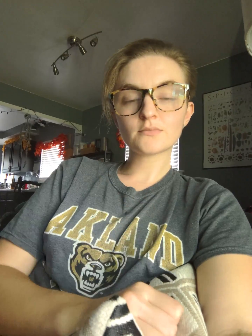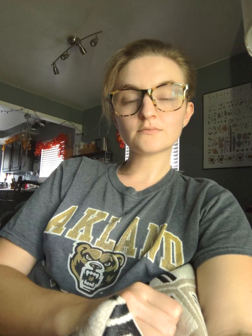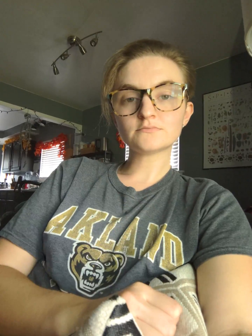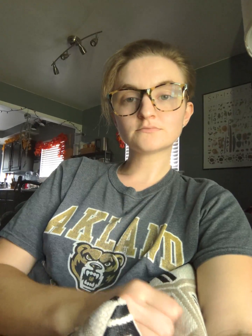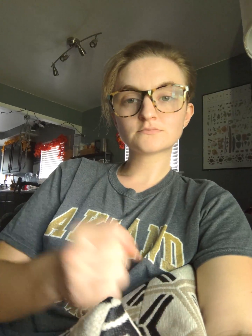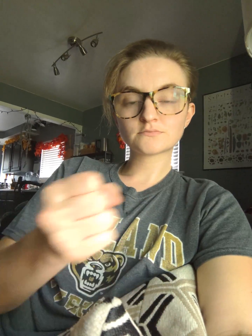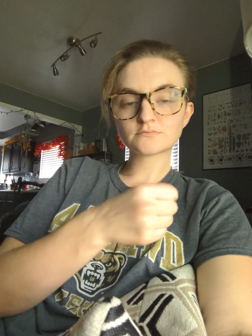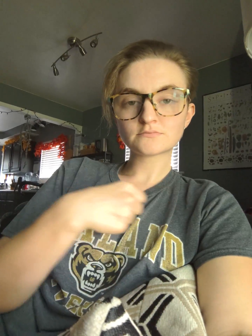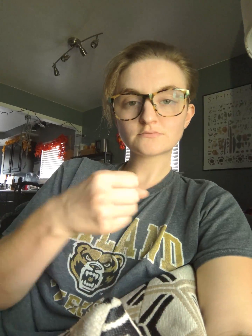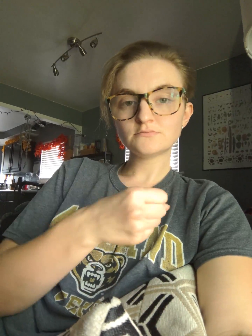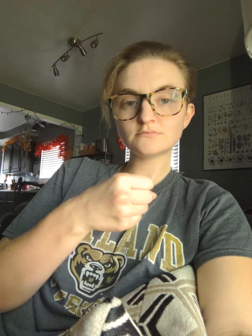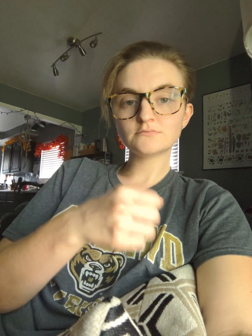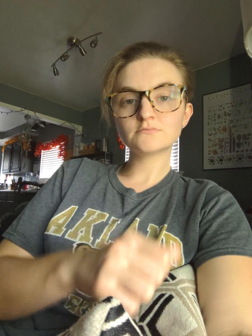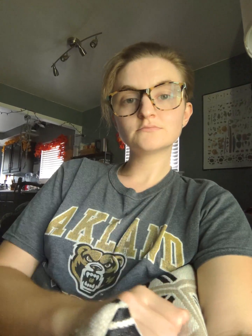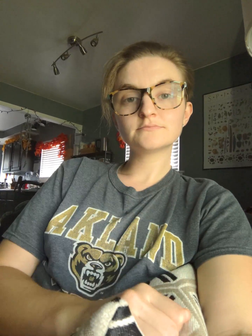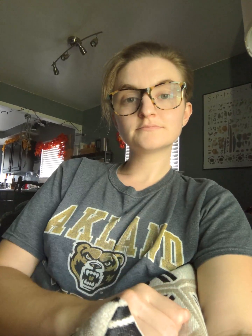coffee